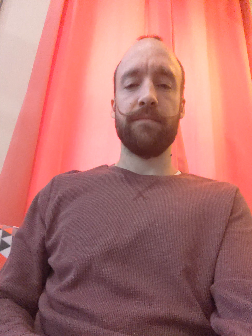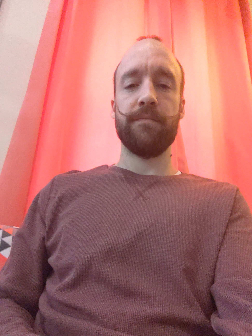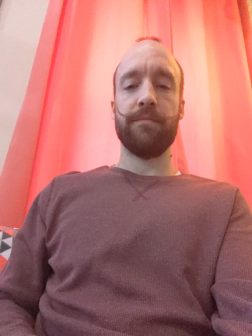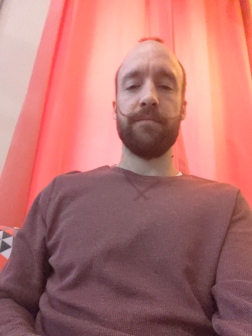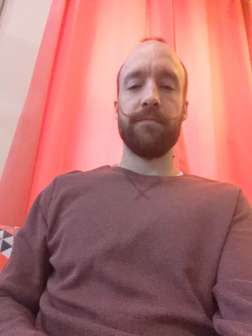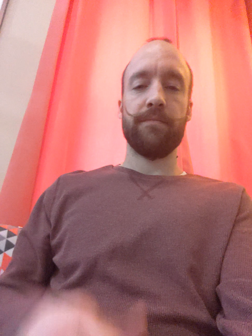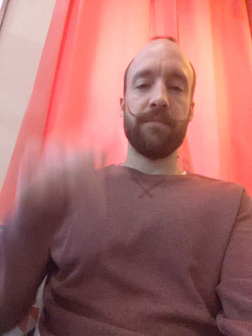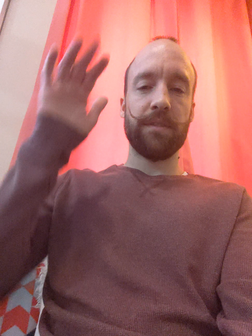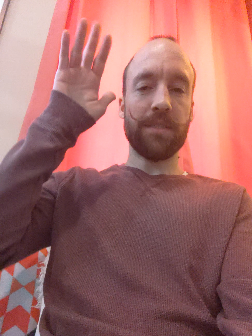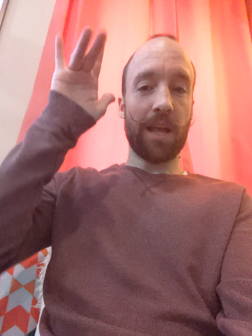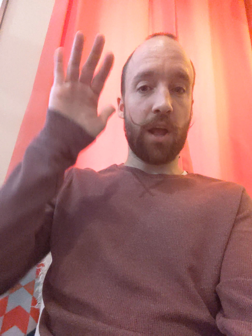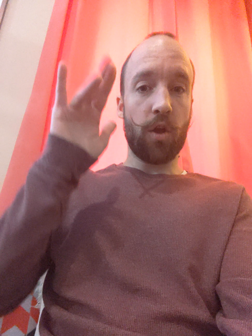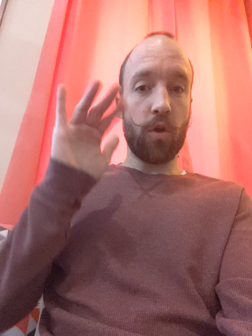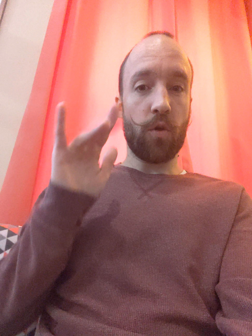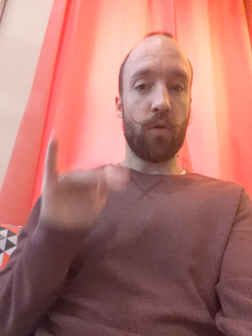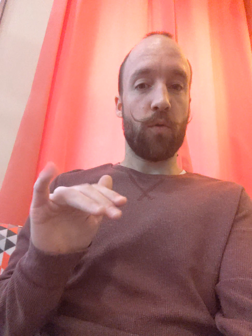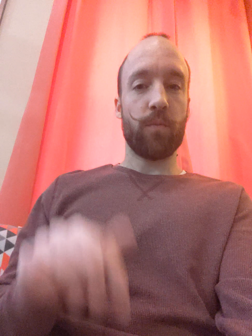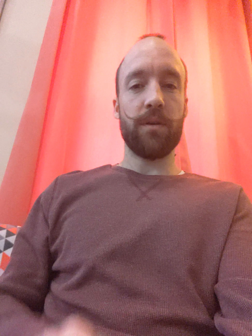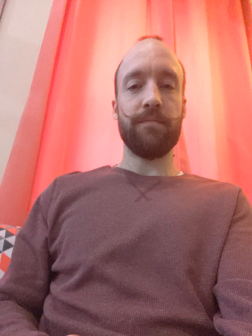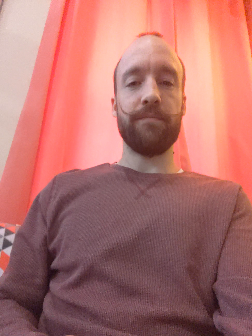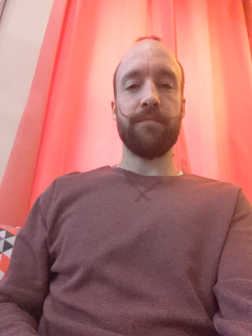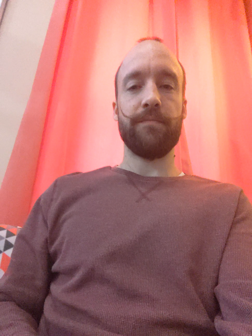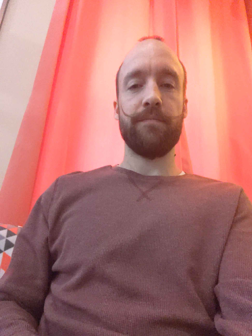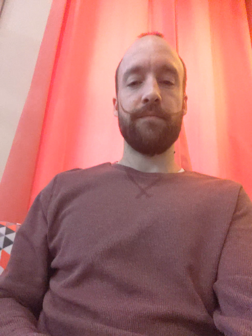snow